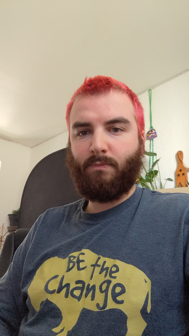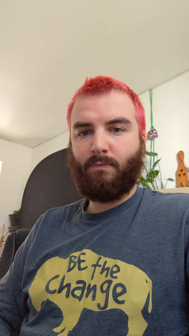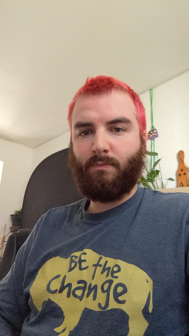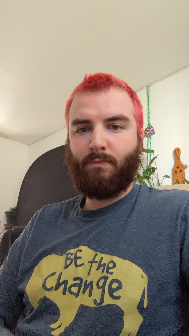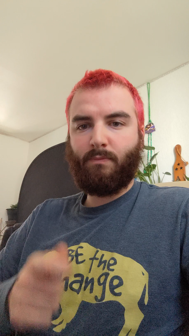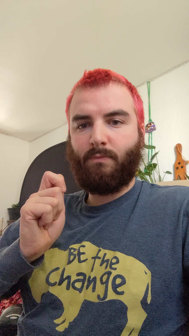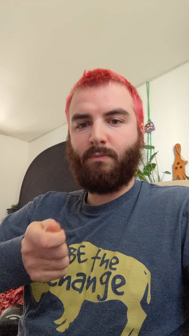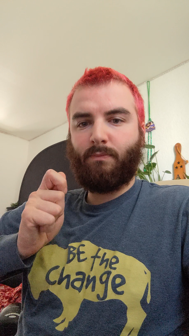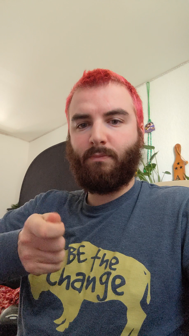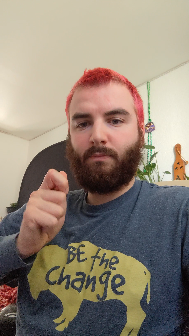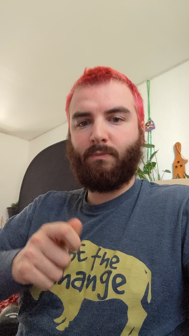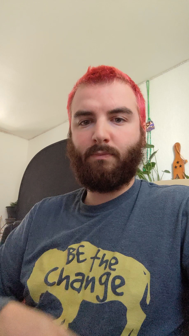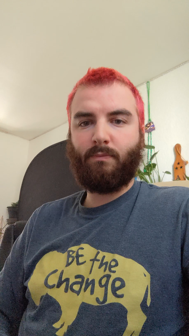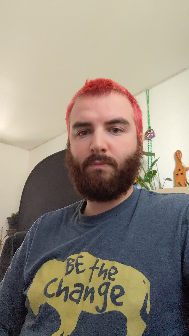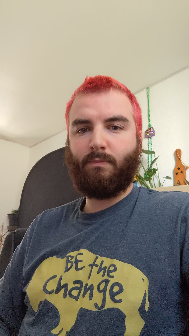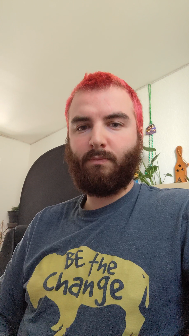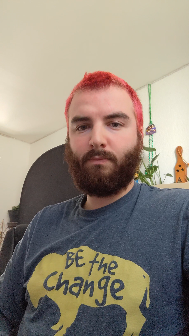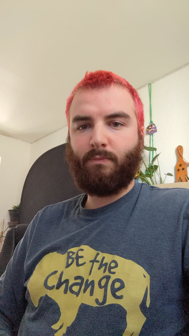hammer